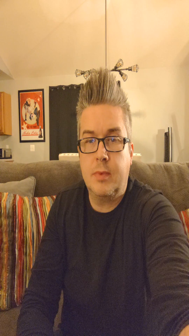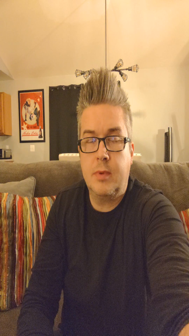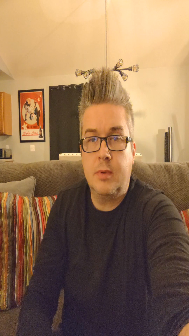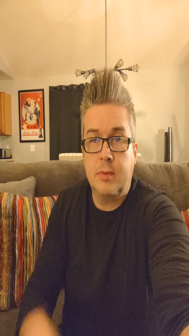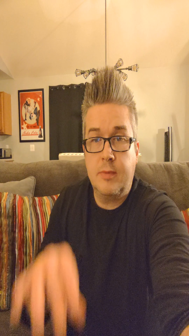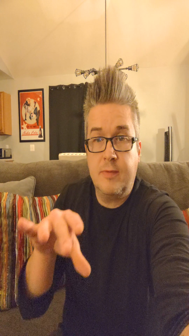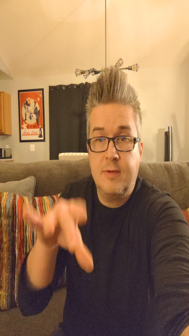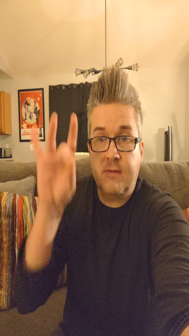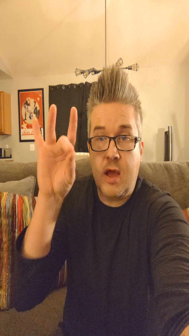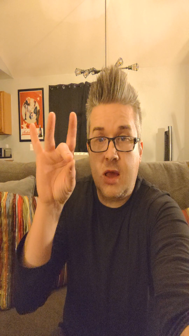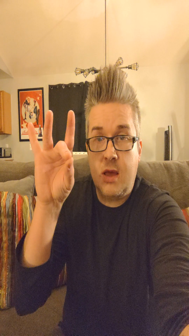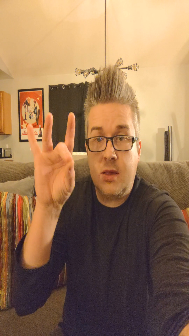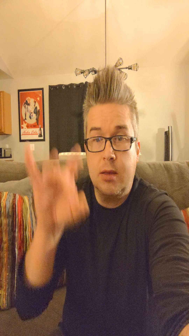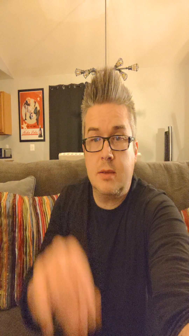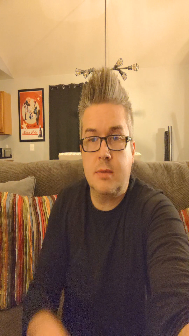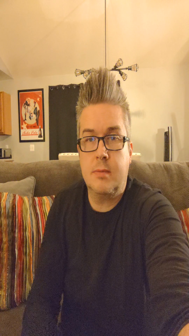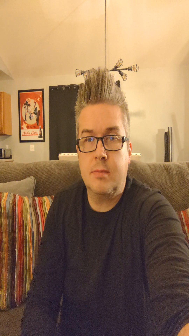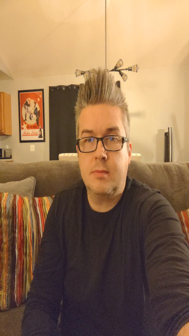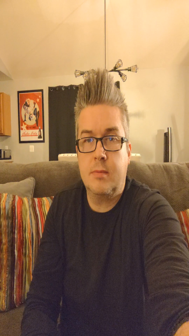find